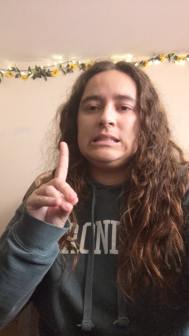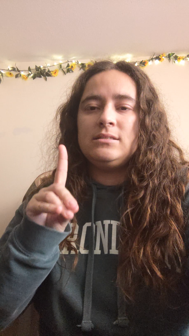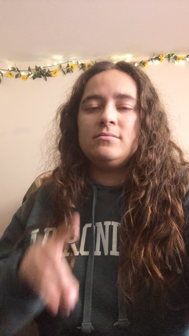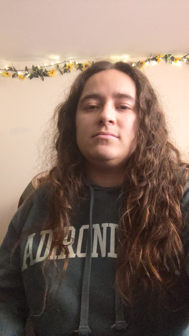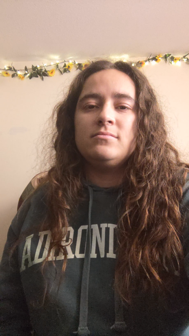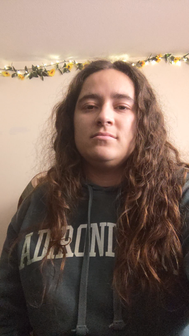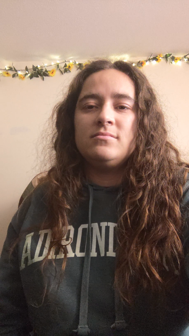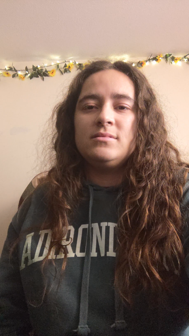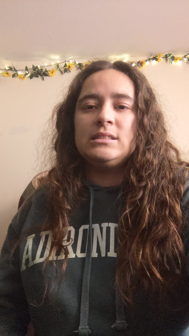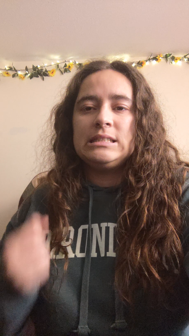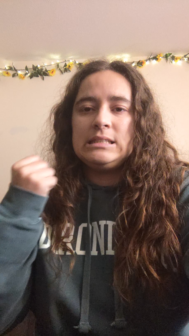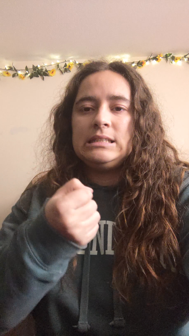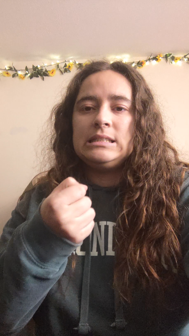hit